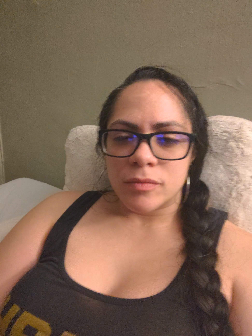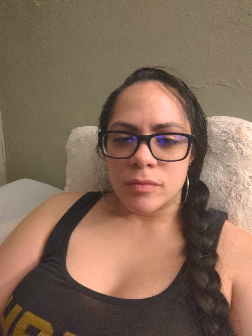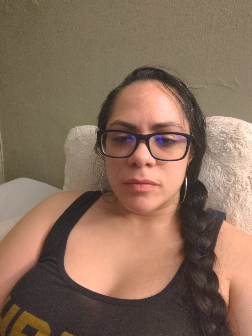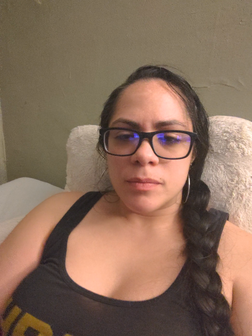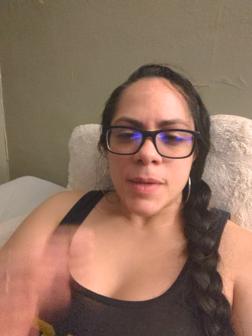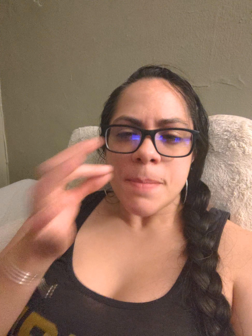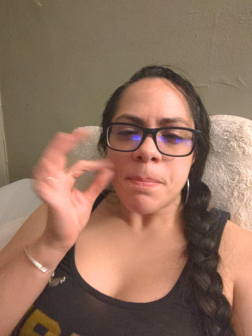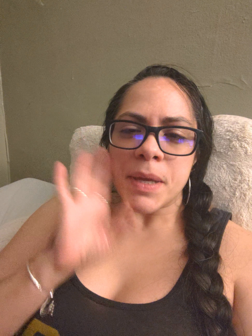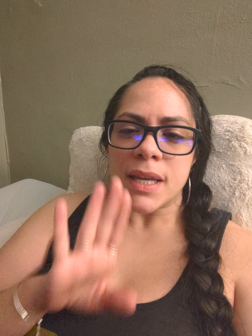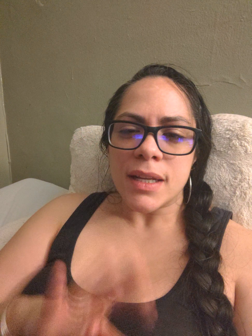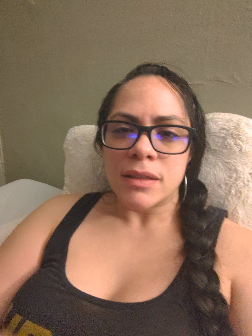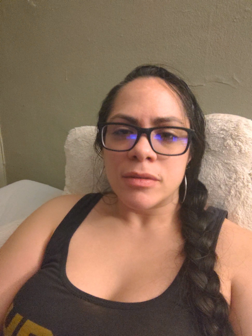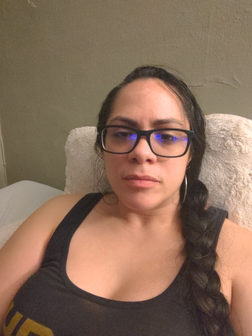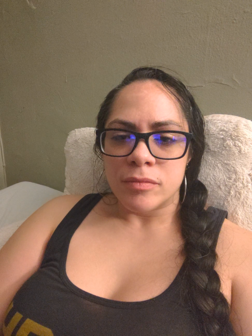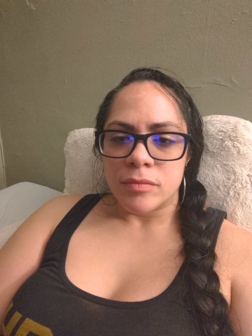bee